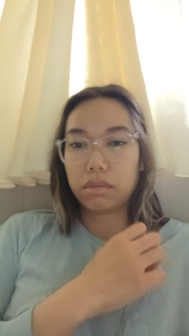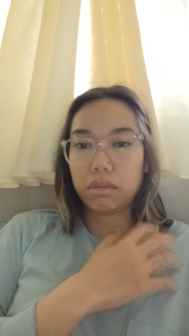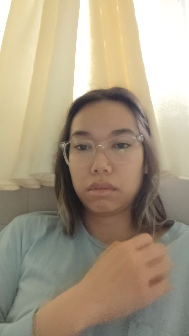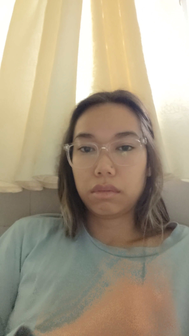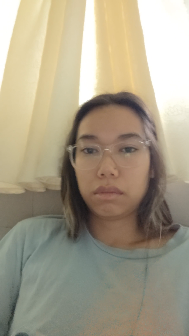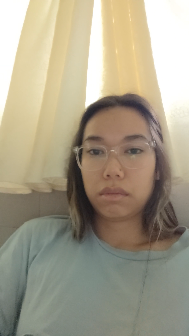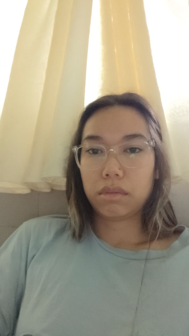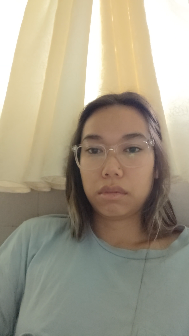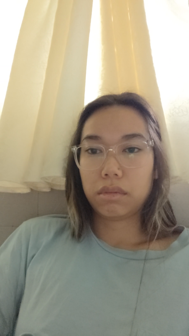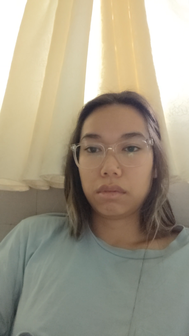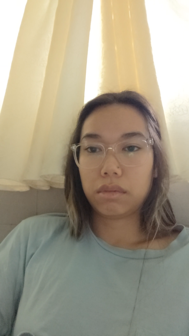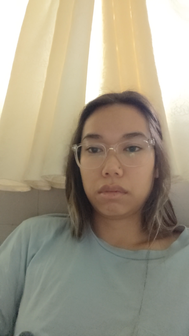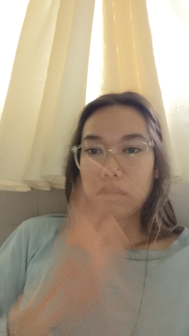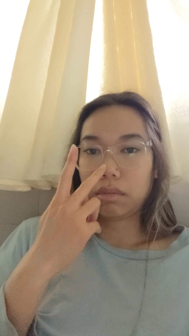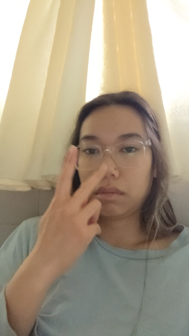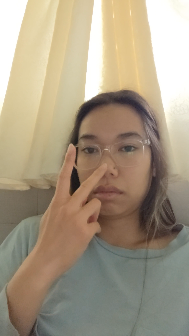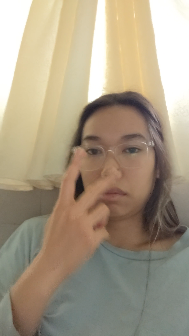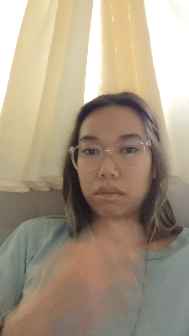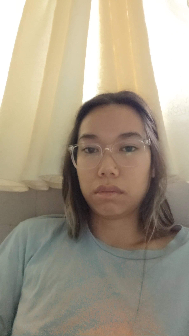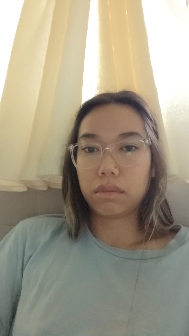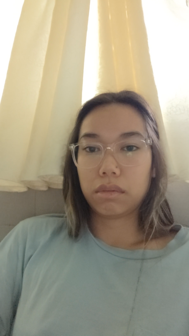penis